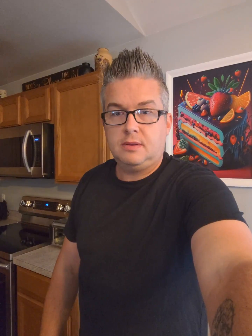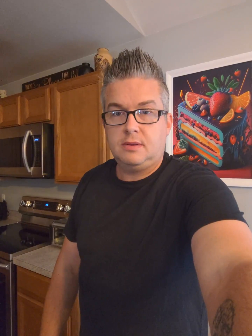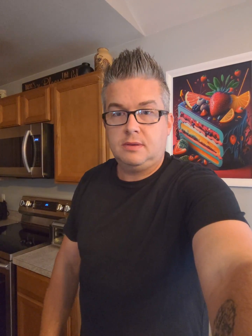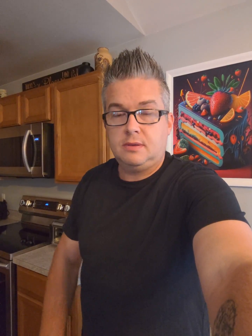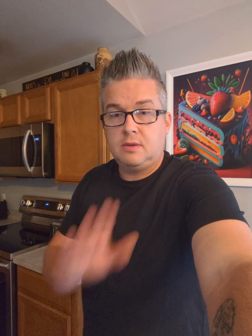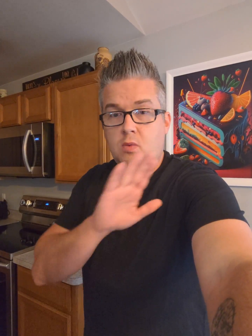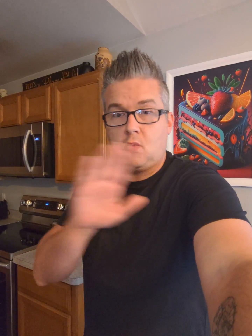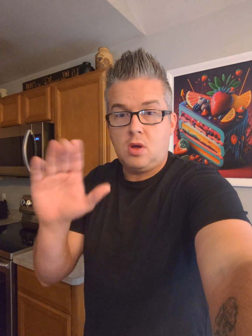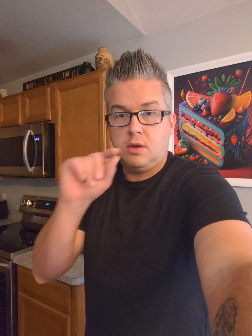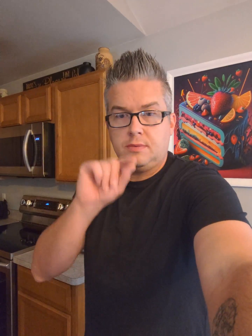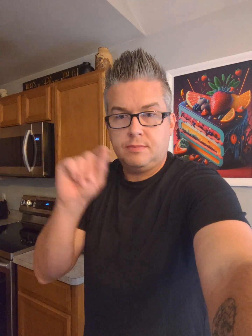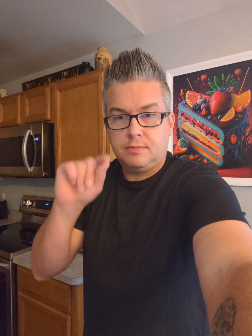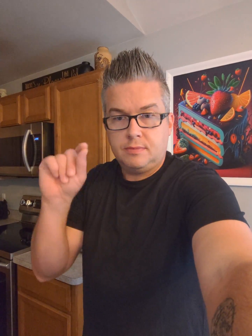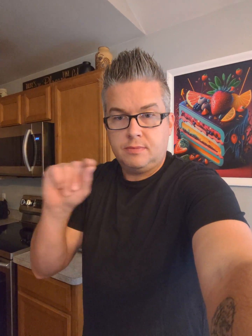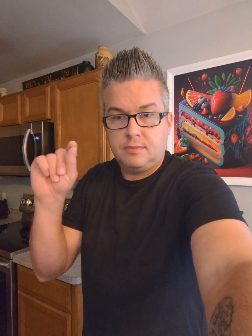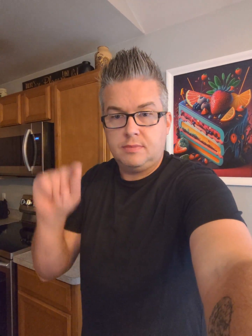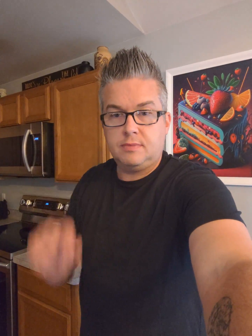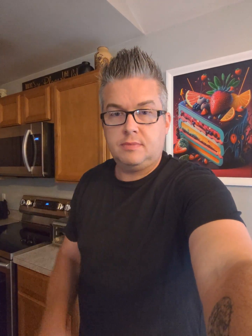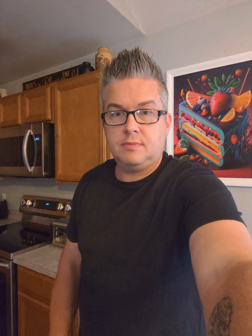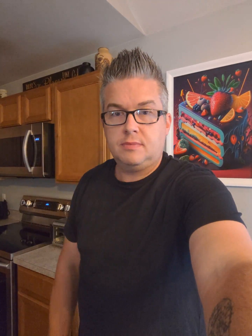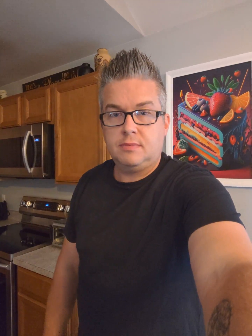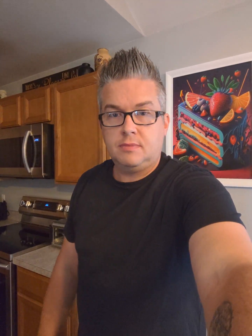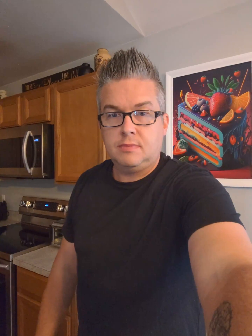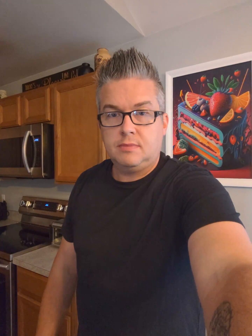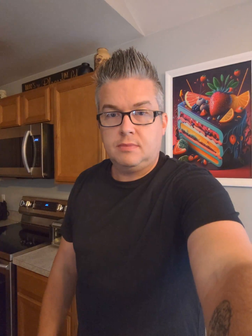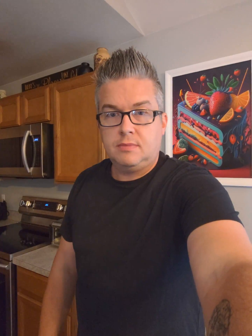chalk